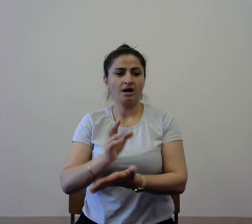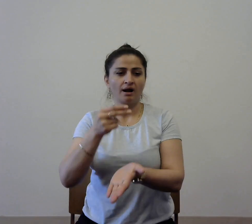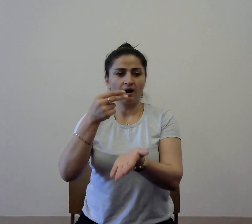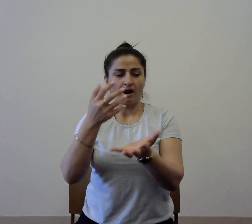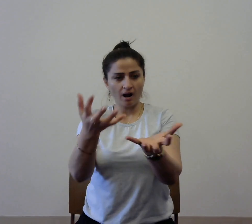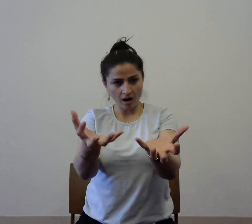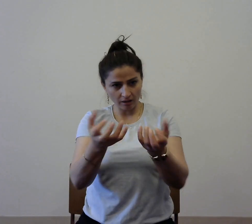almaq